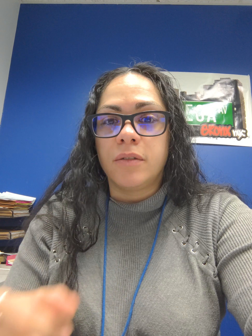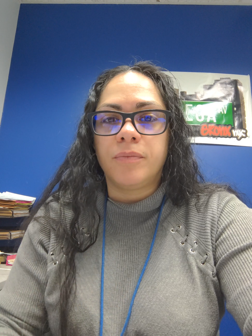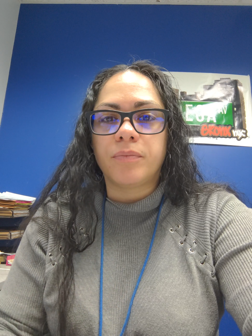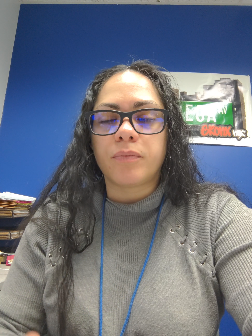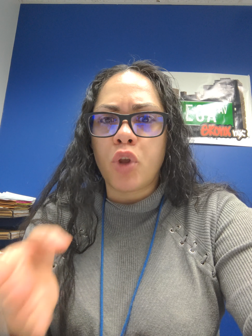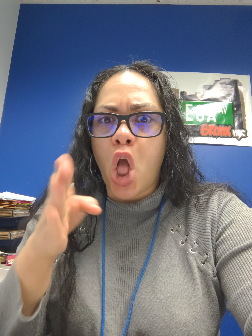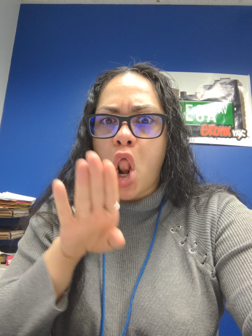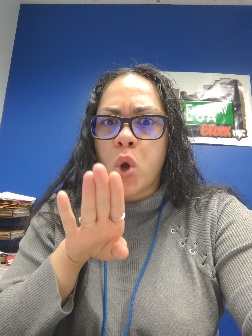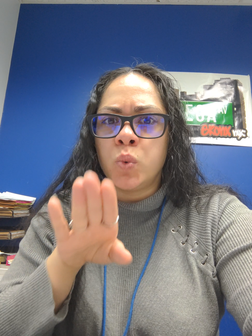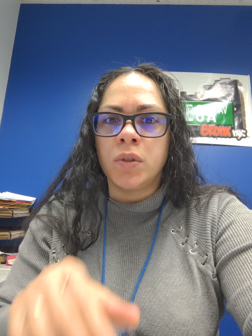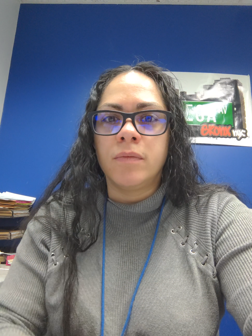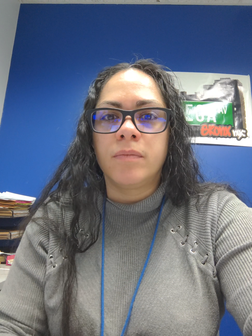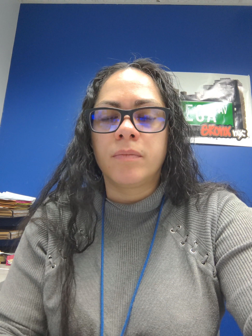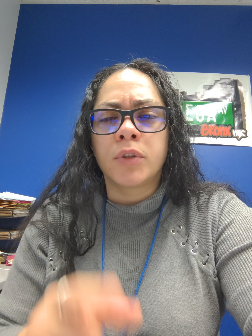close